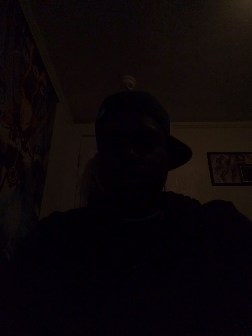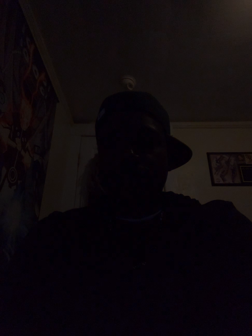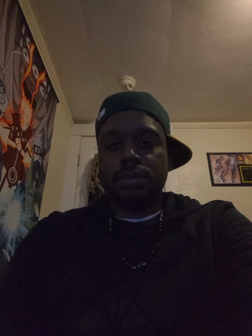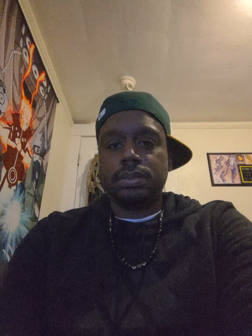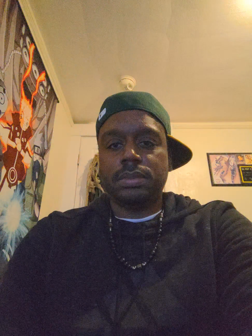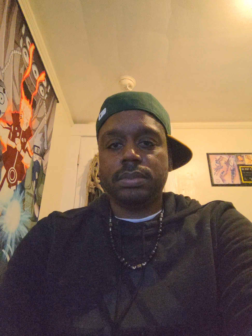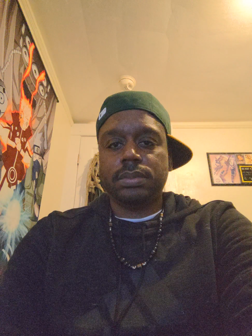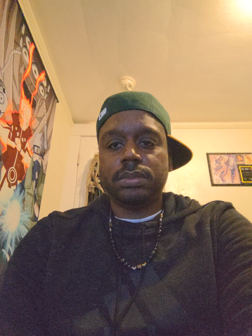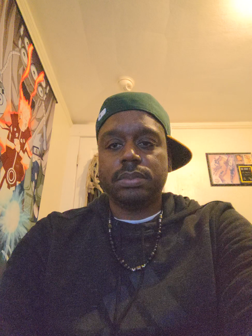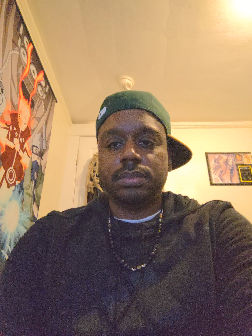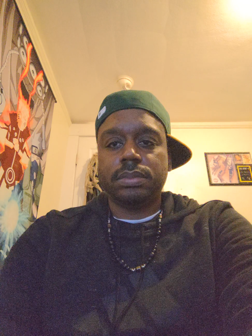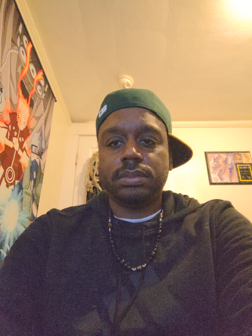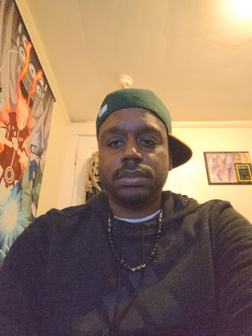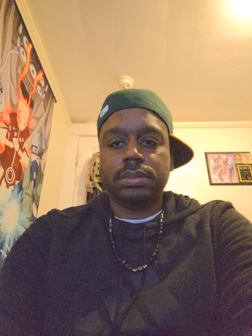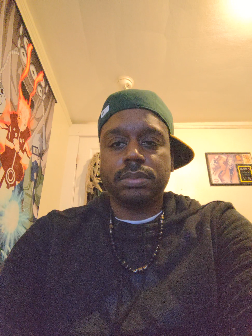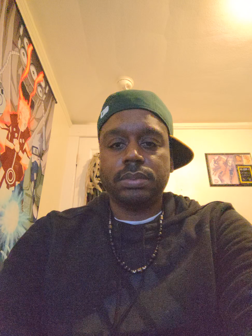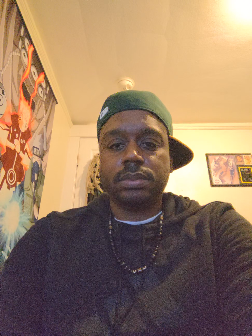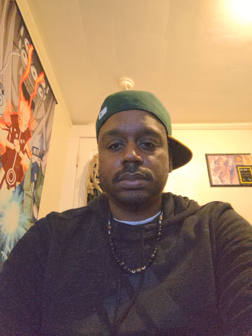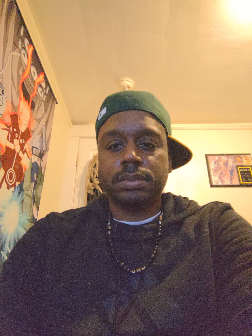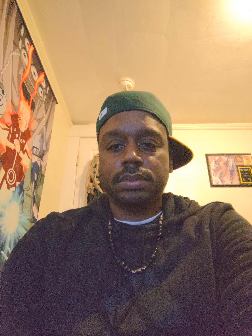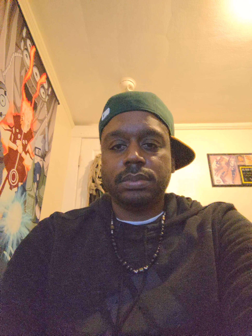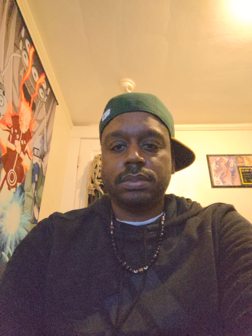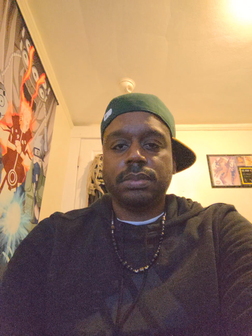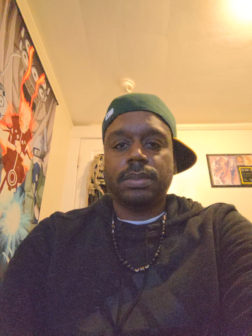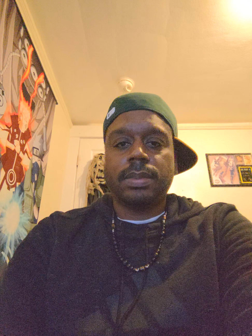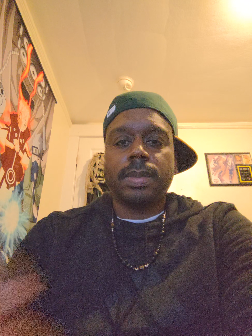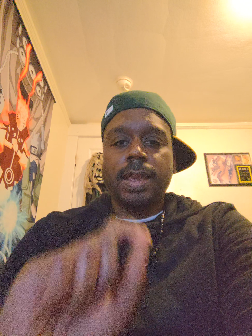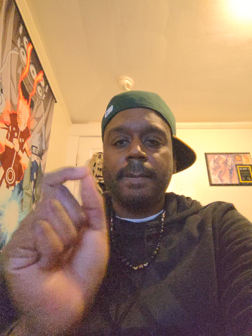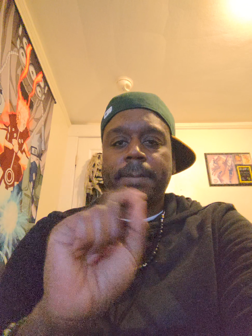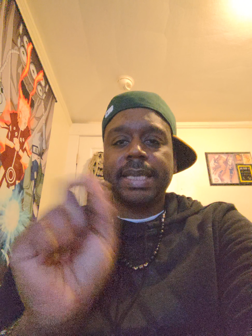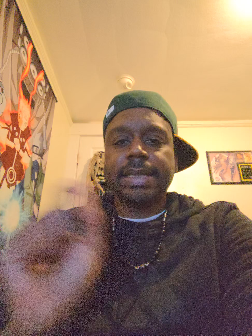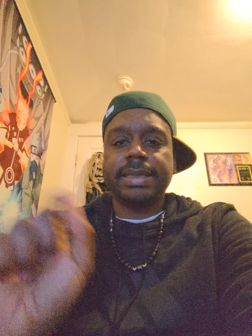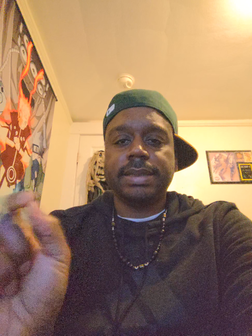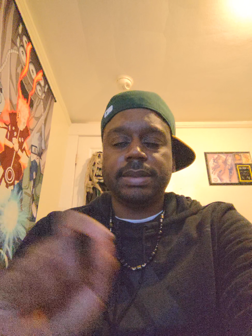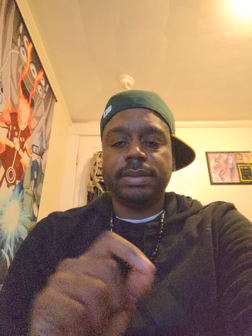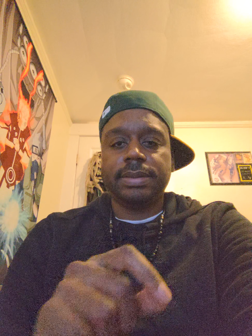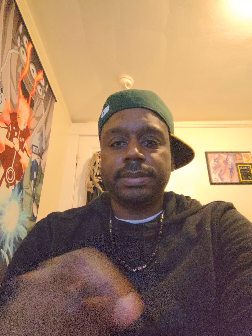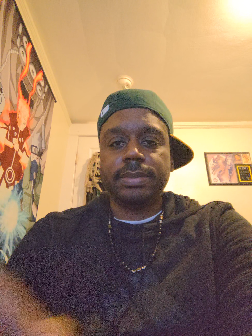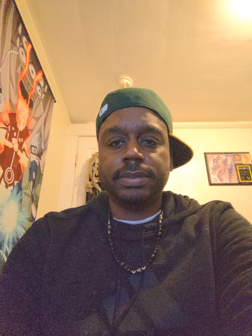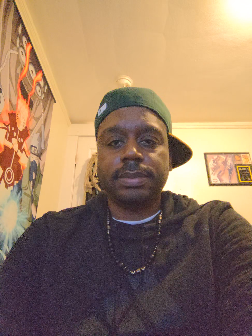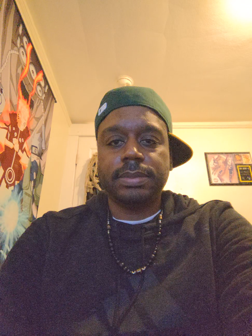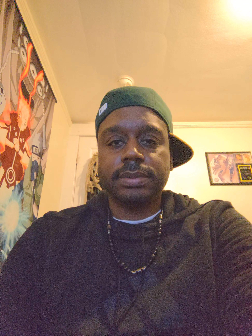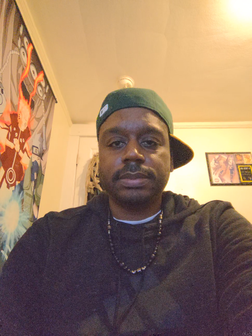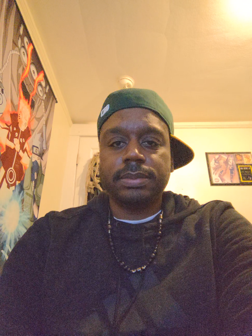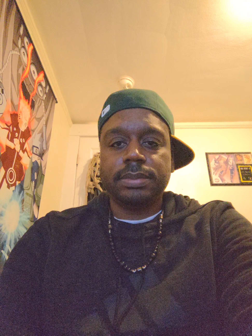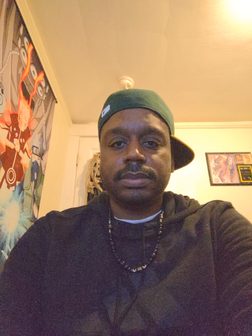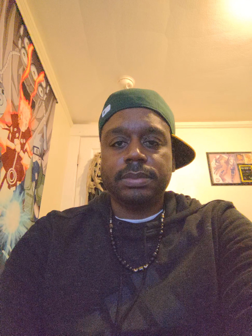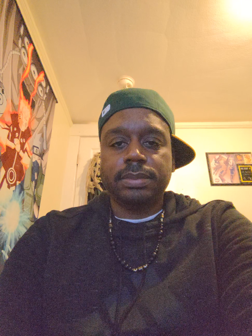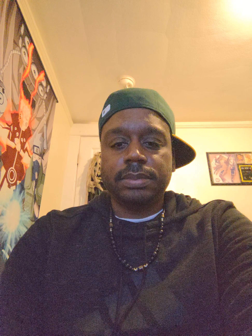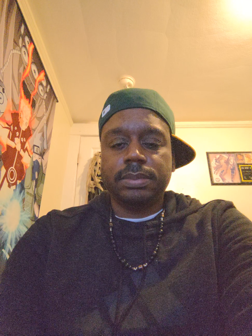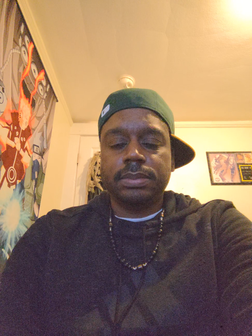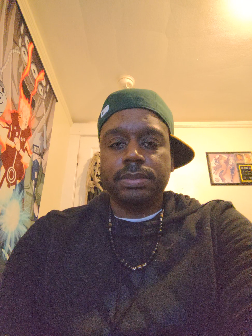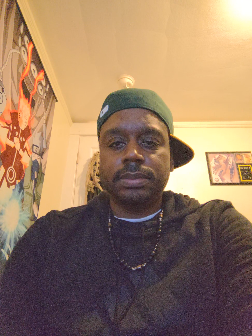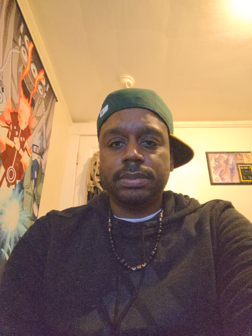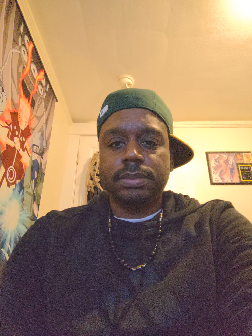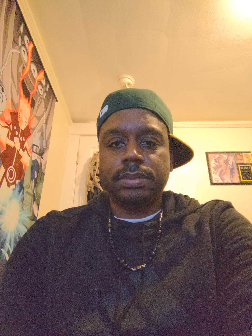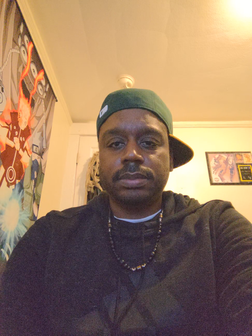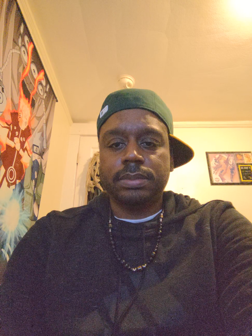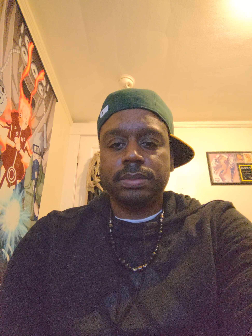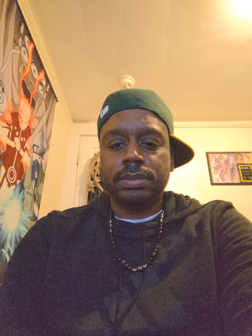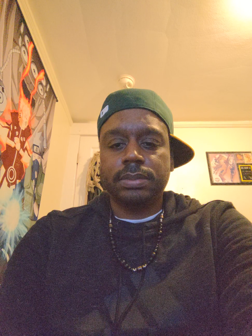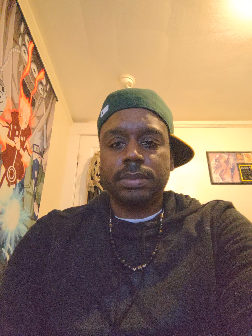pen